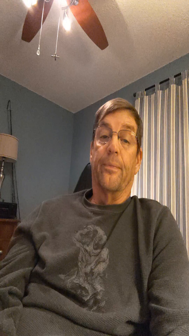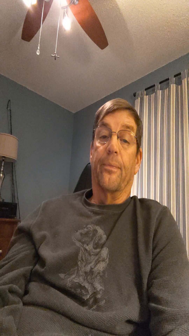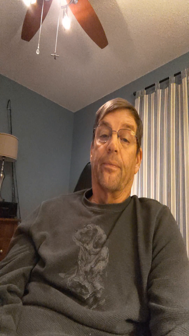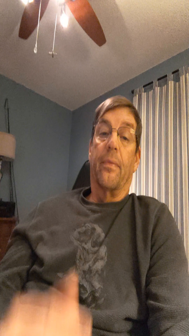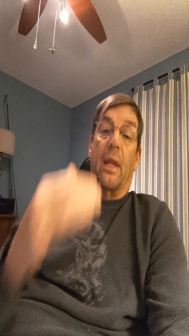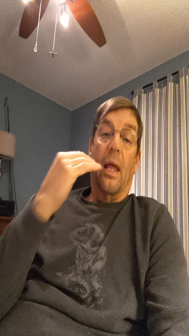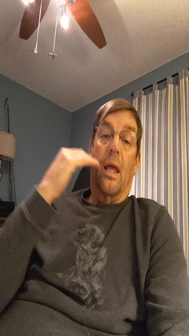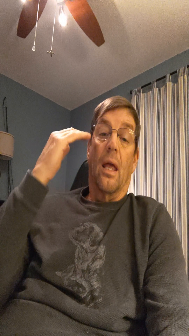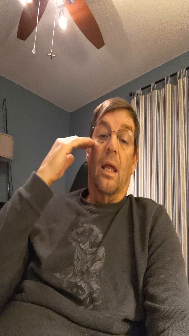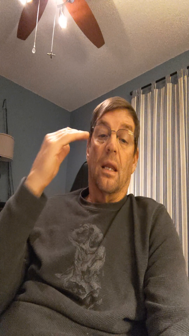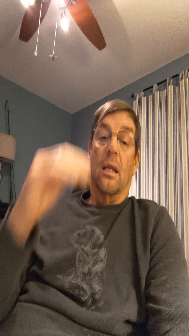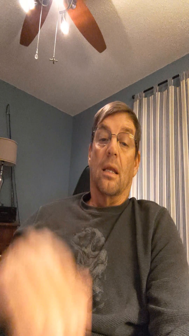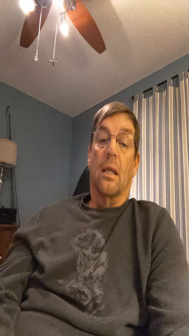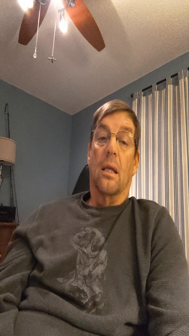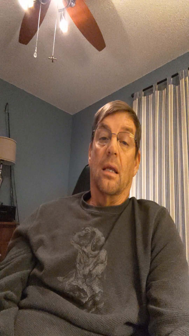head